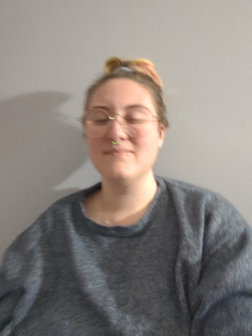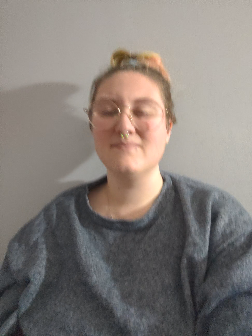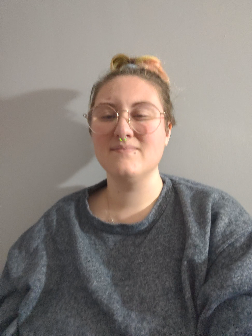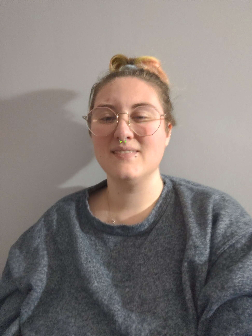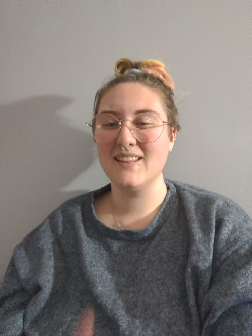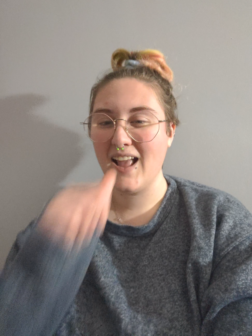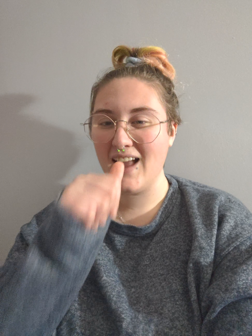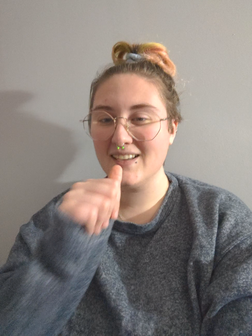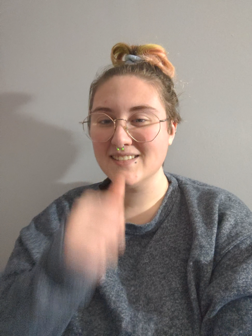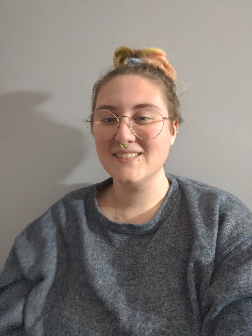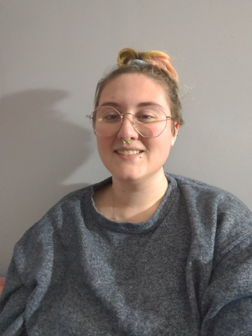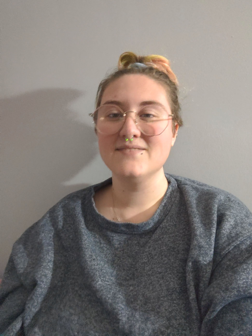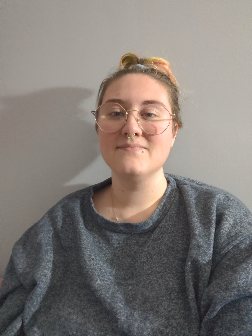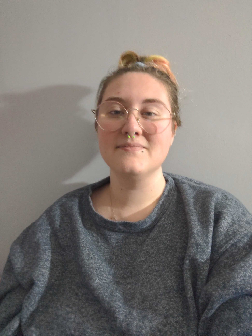nuts